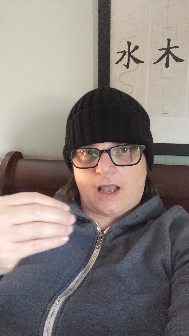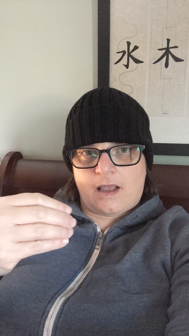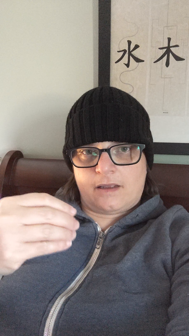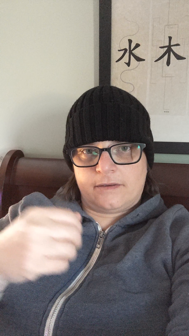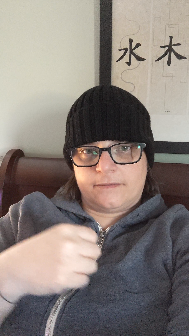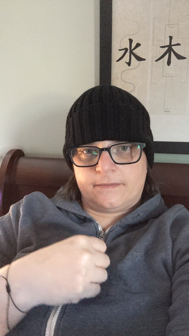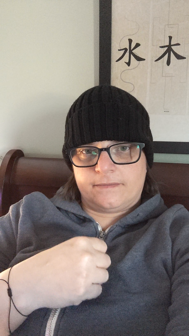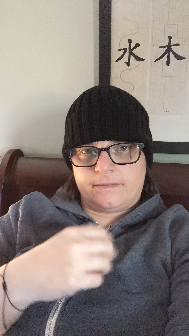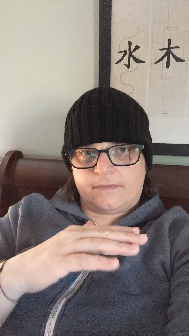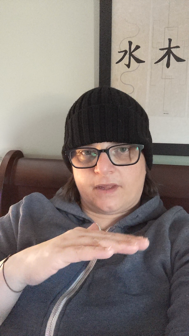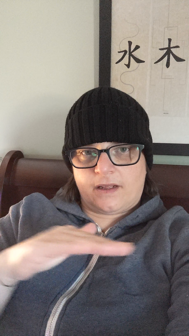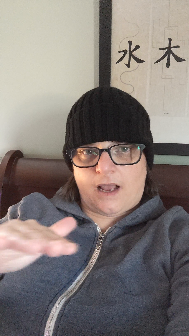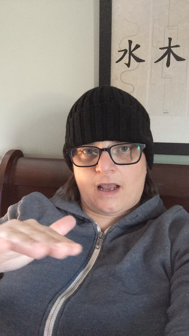nice